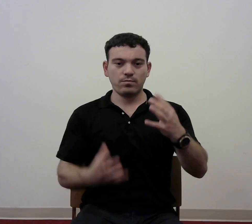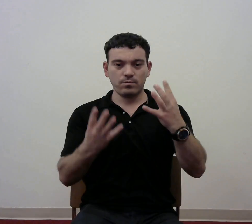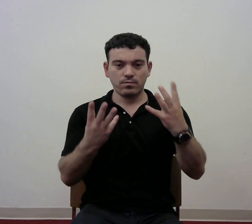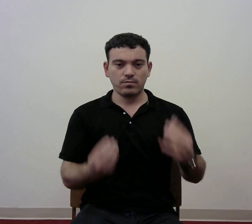gun